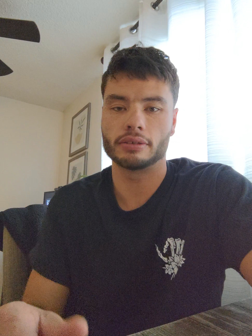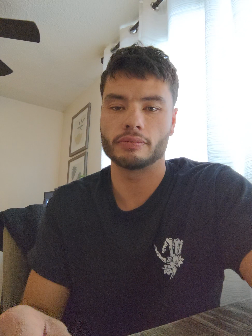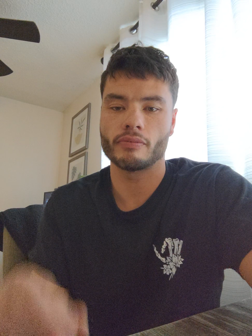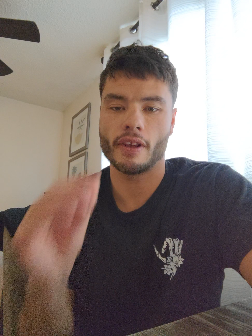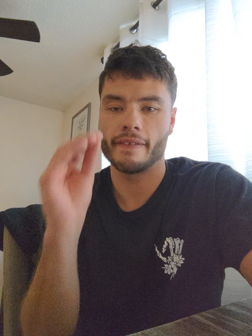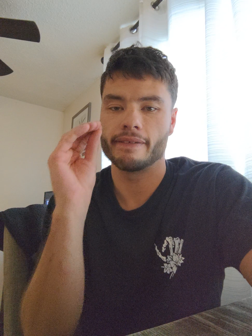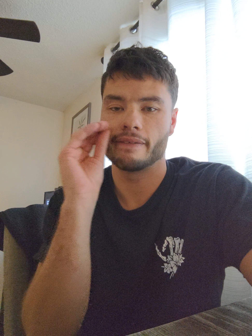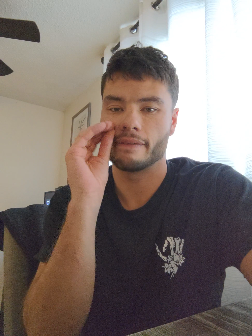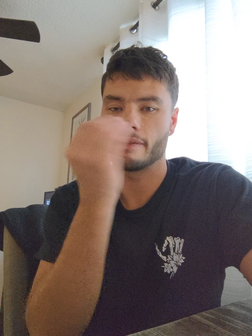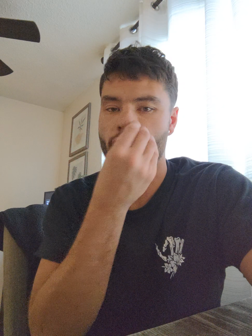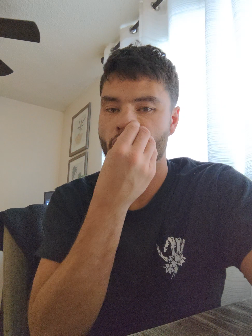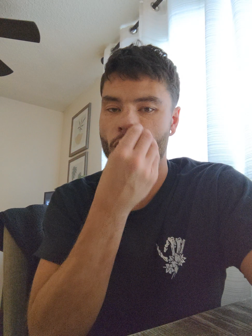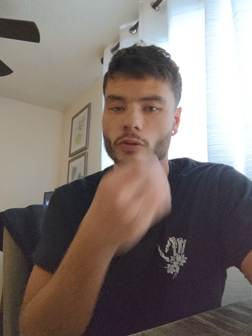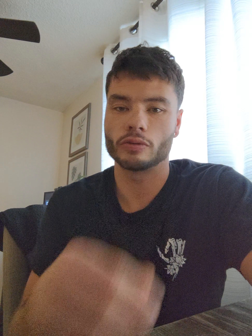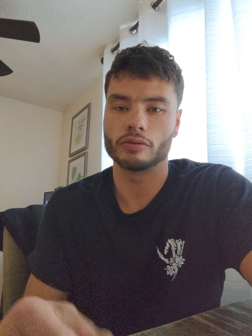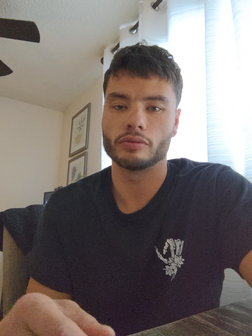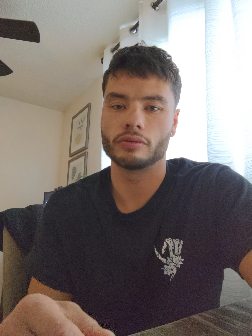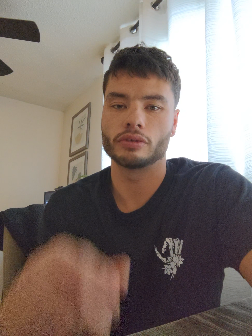flower